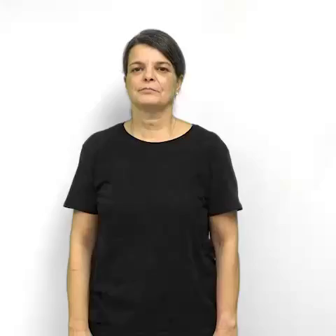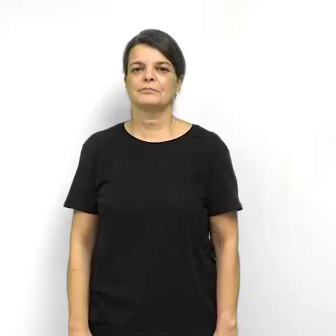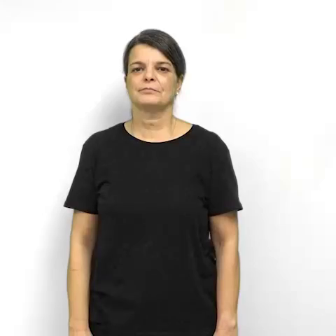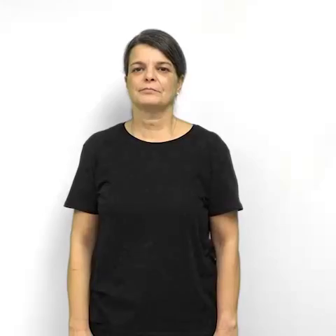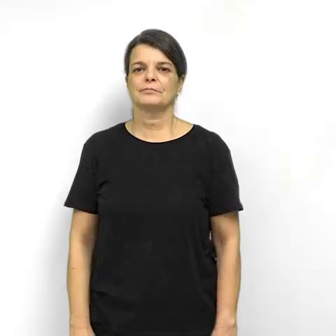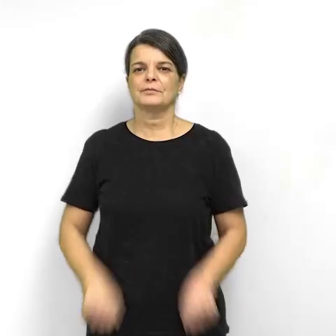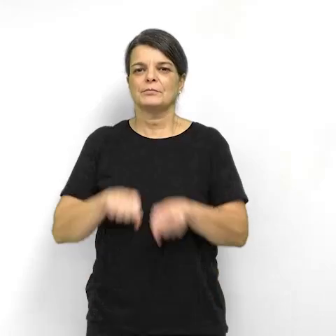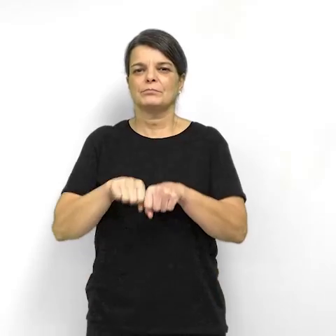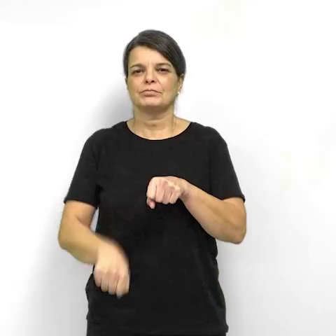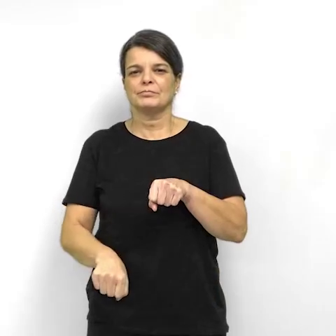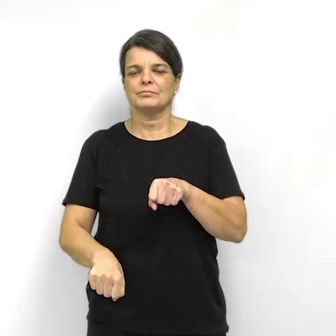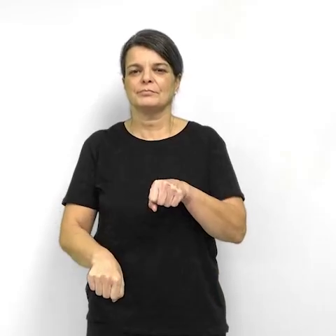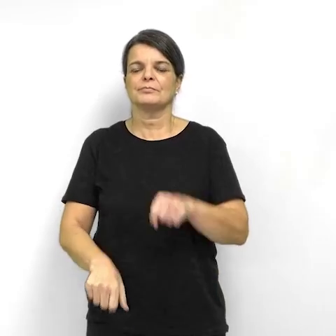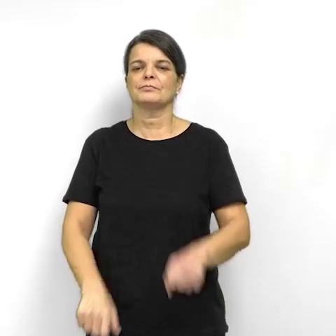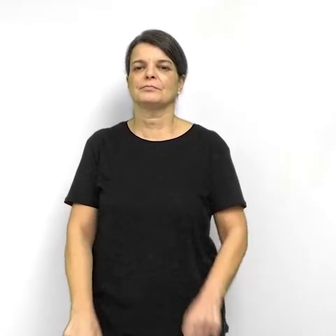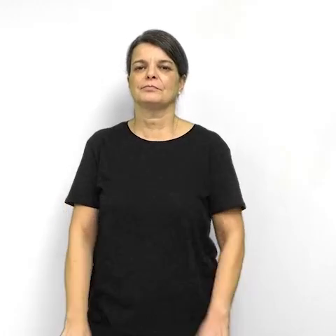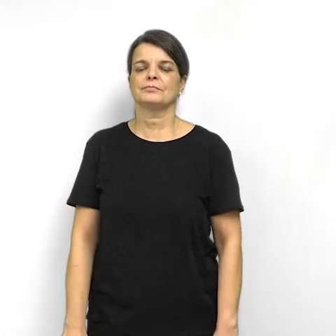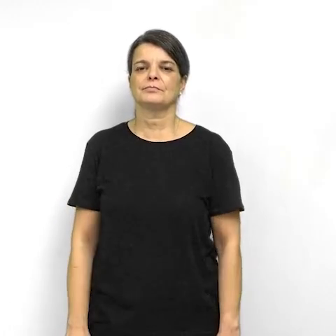infarto